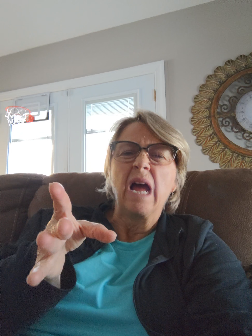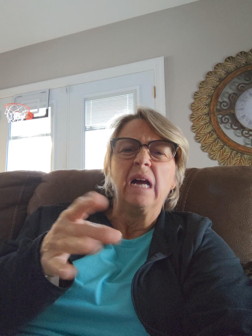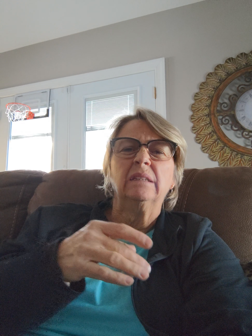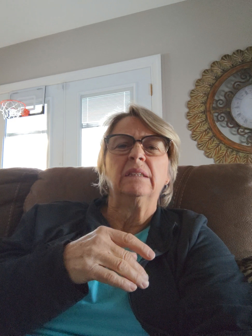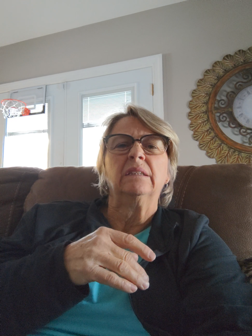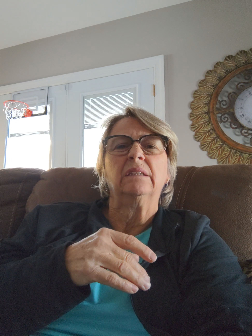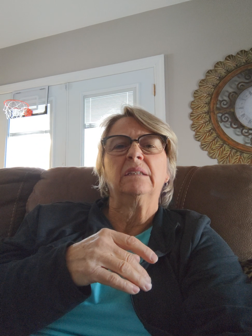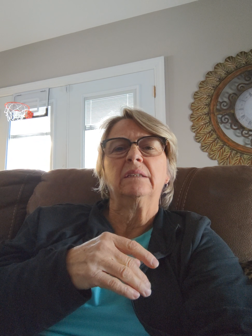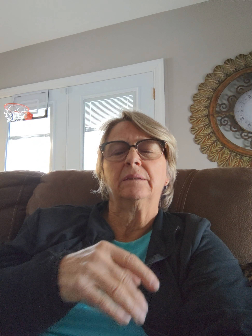hate